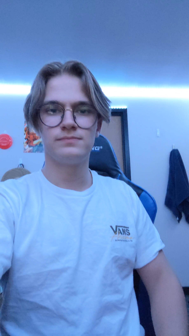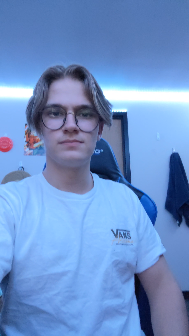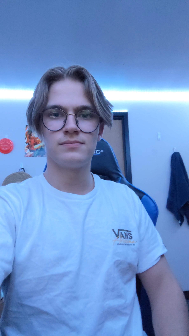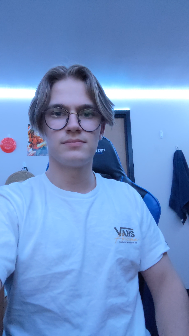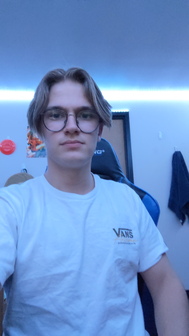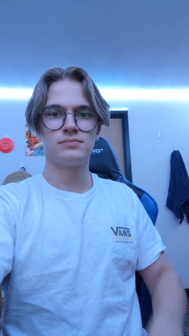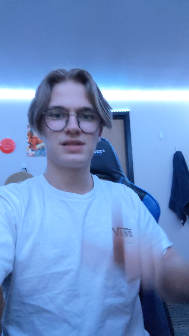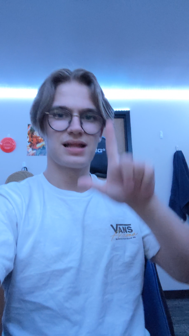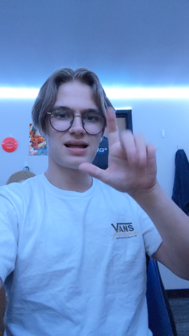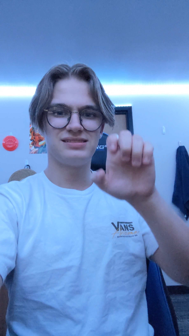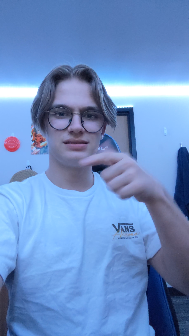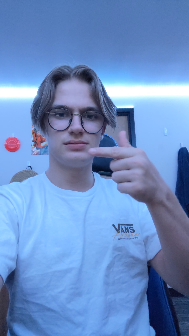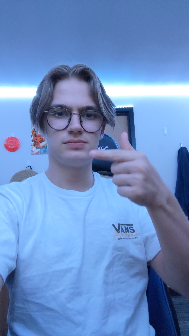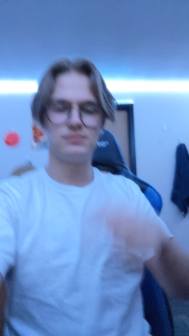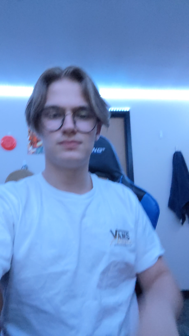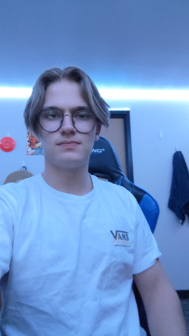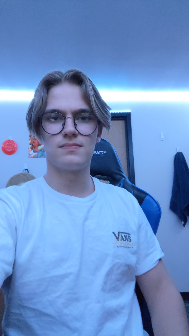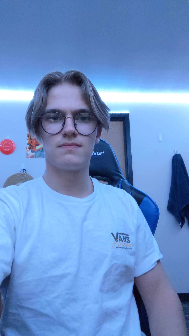leg